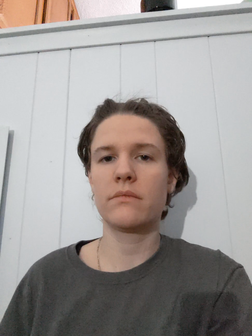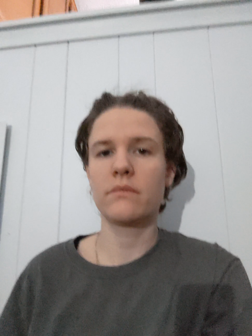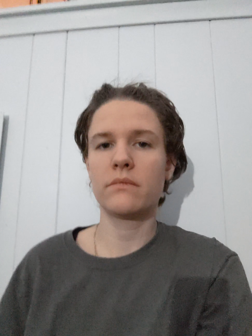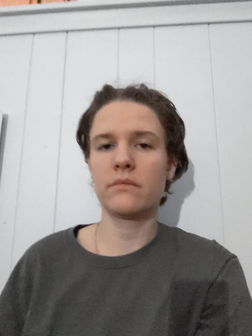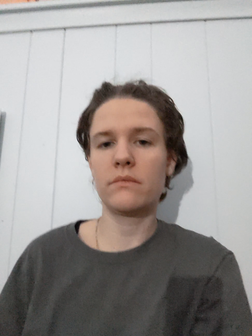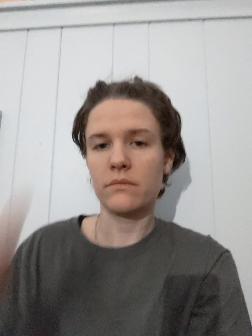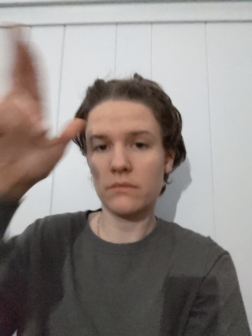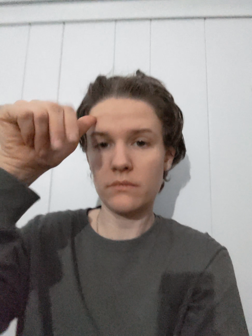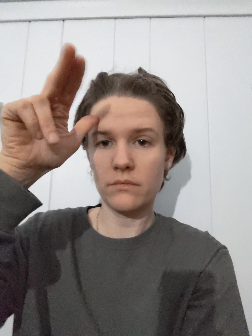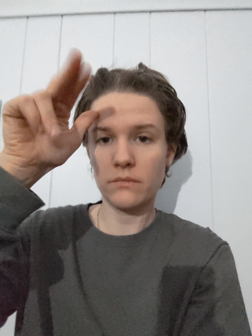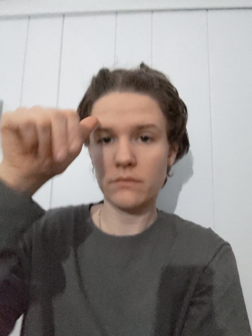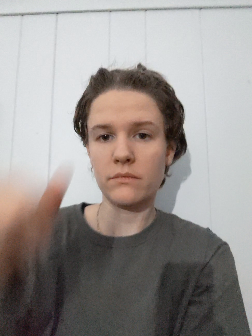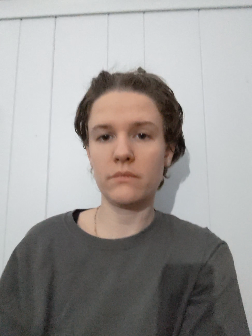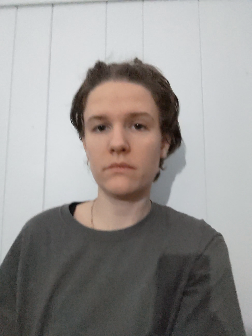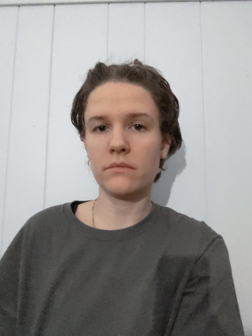horse